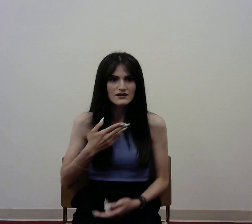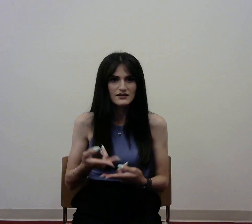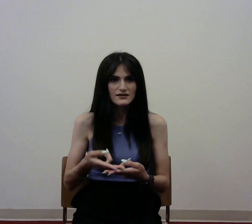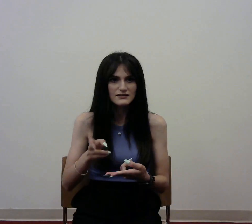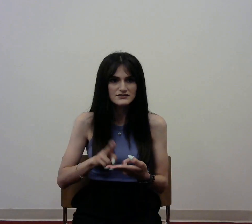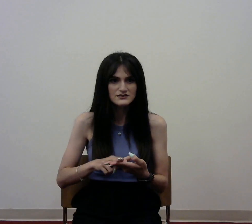bu